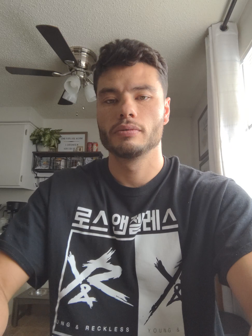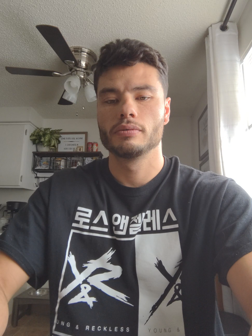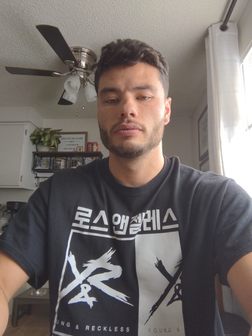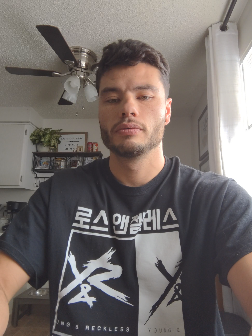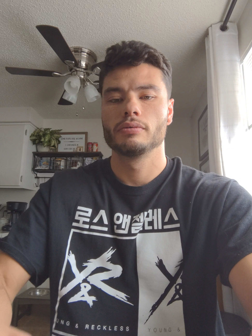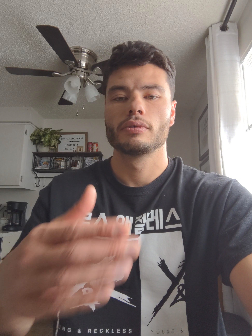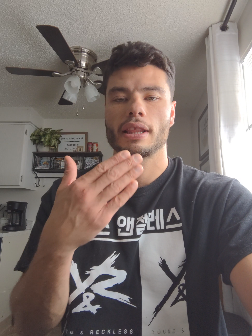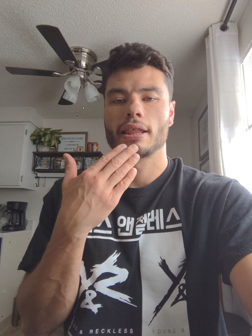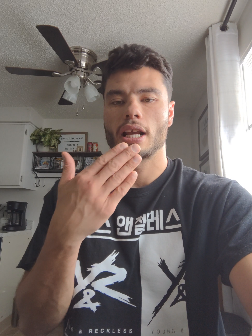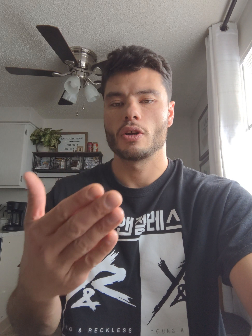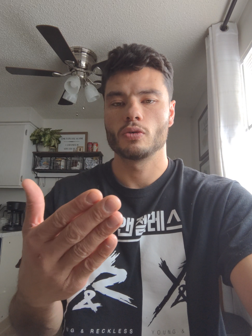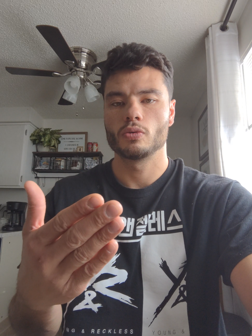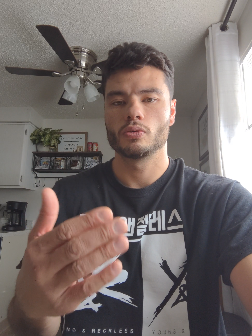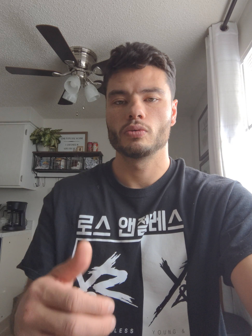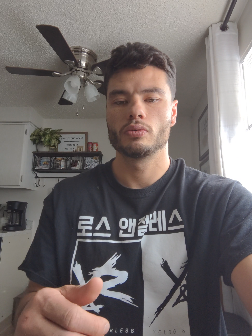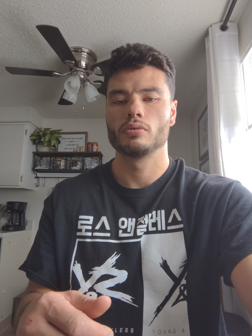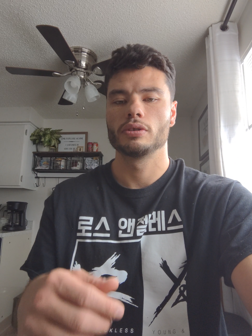thank you